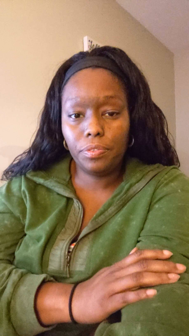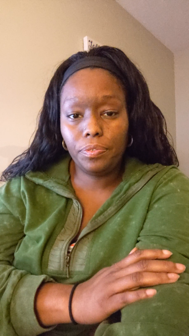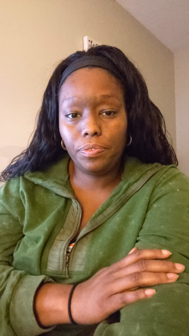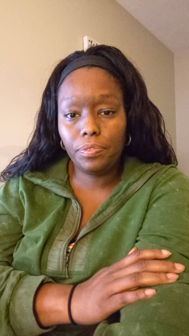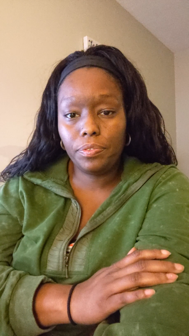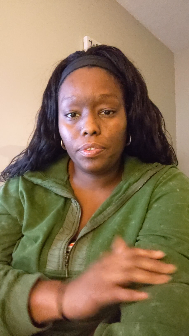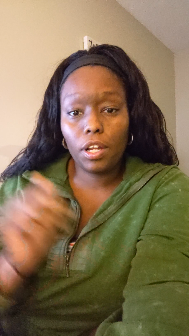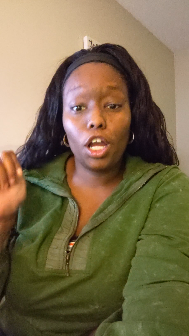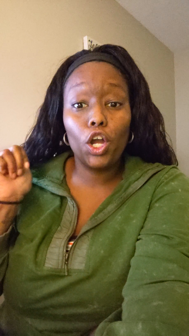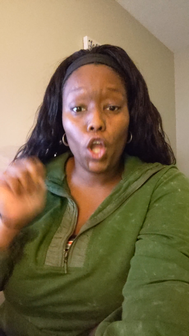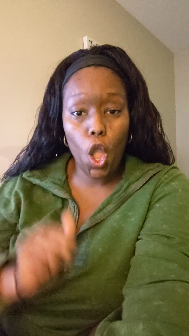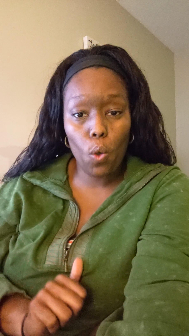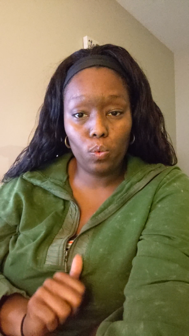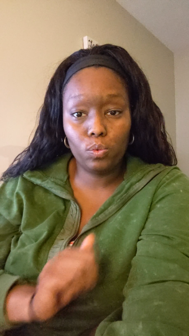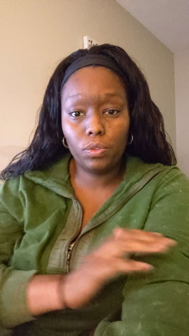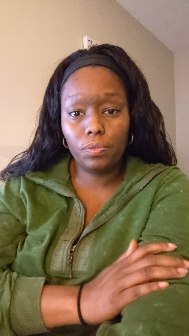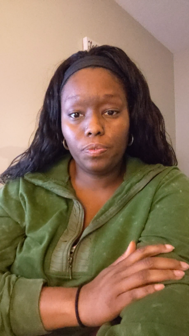coats